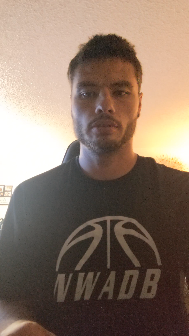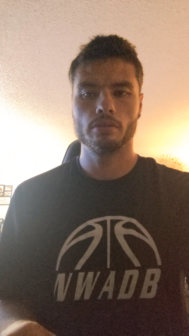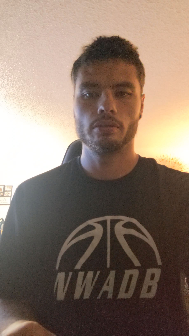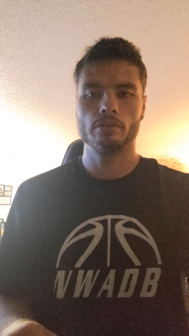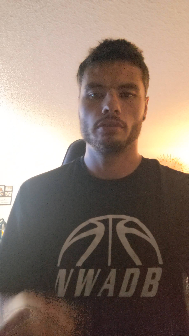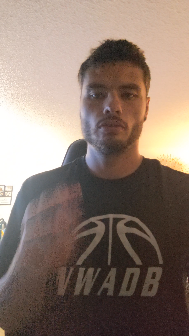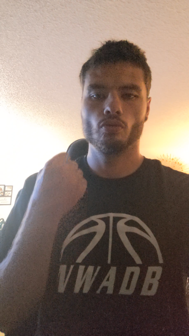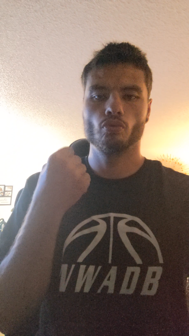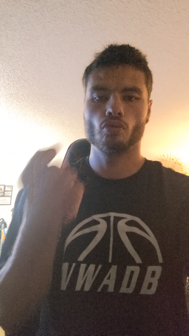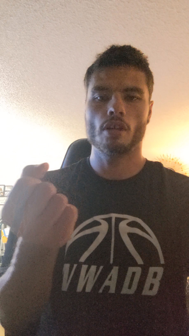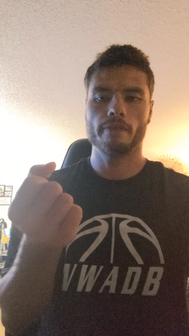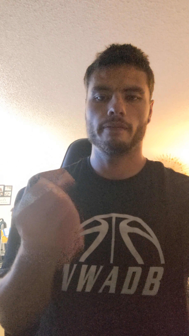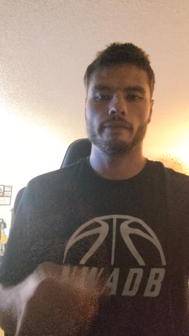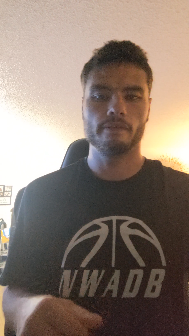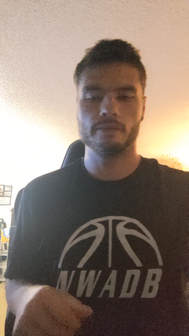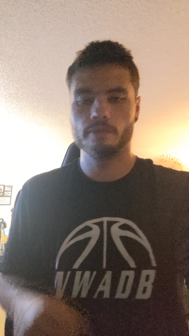drive